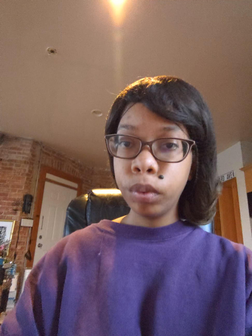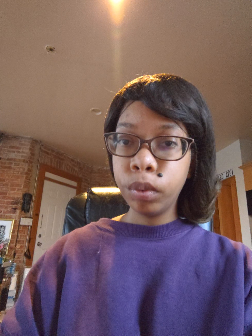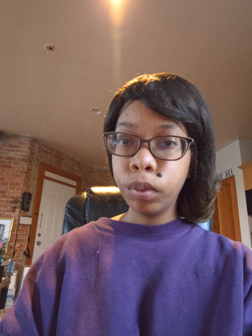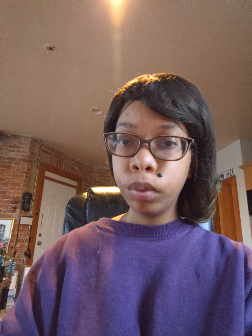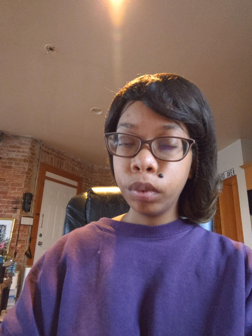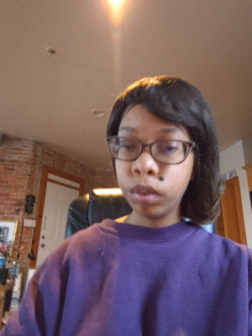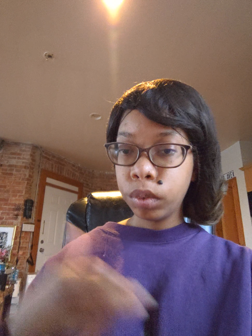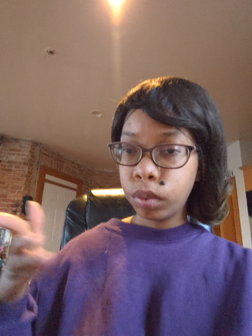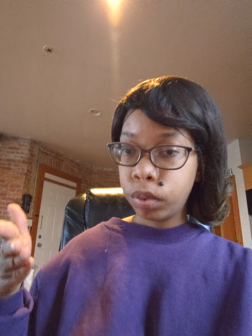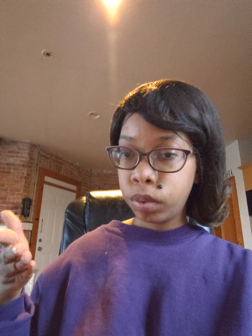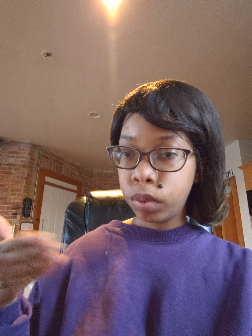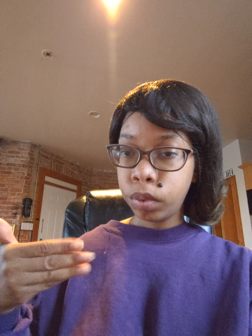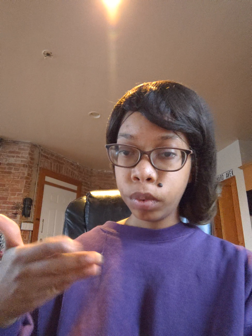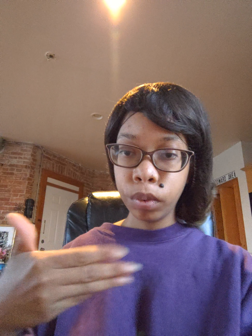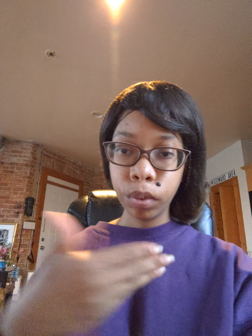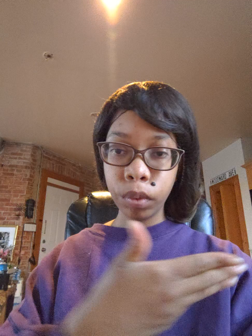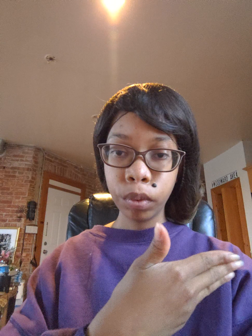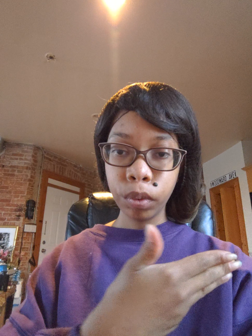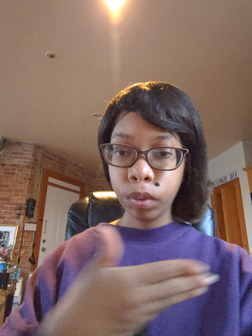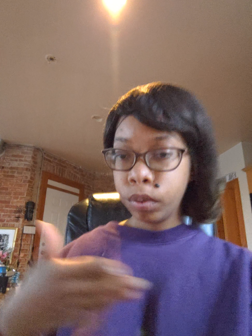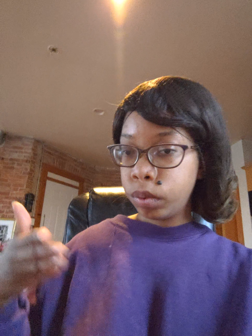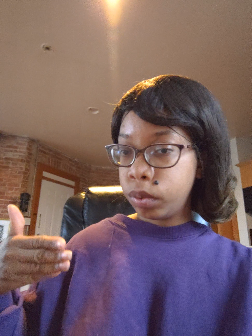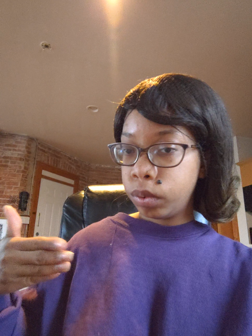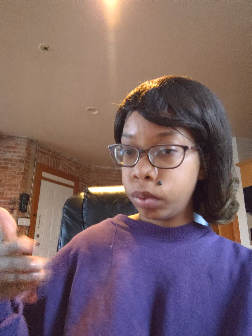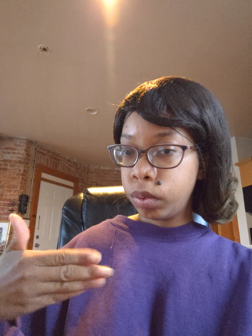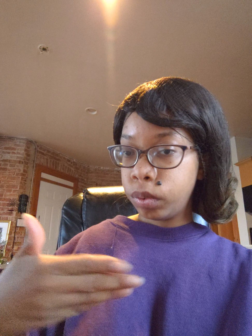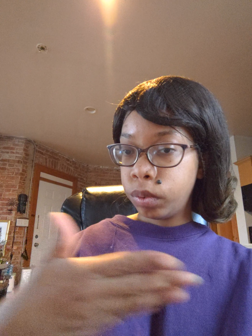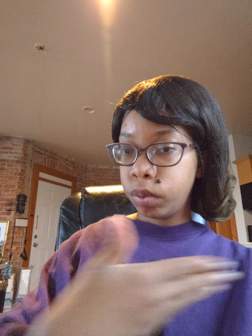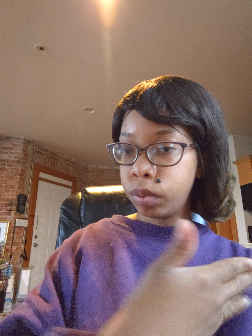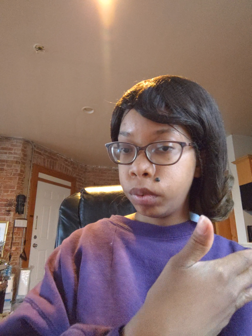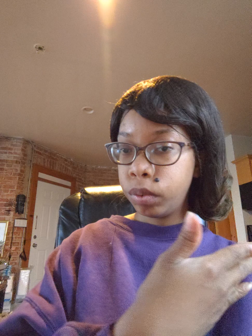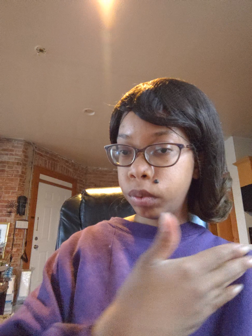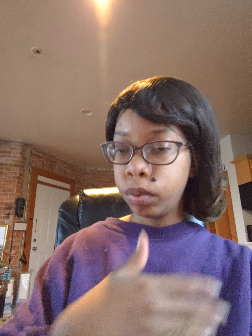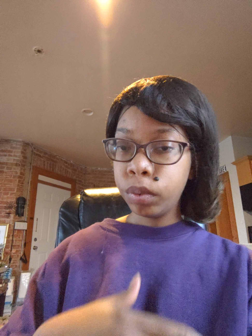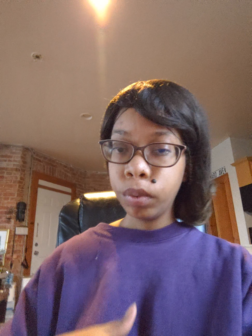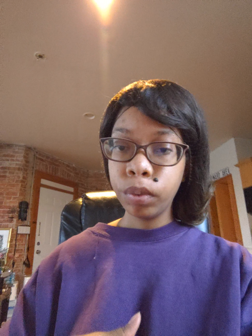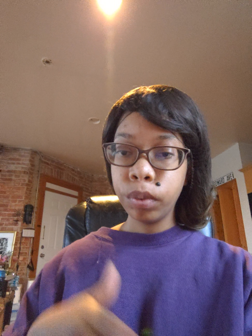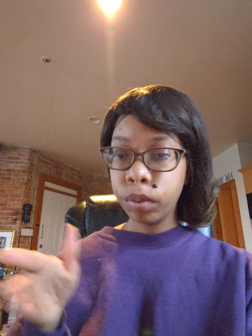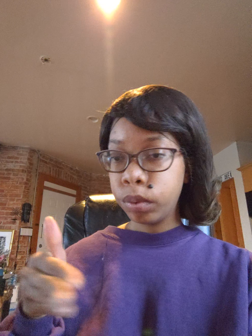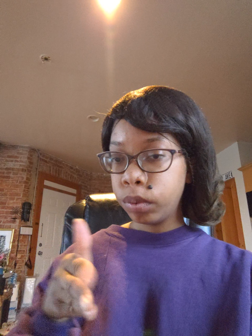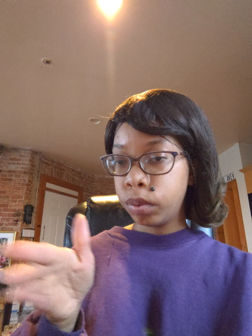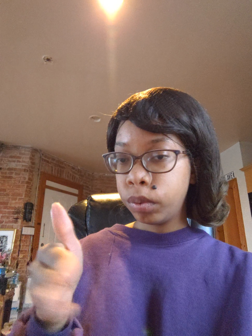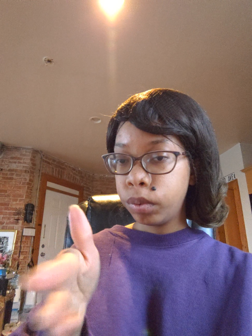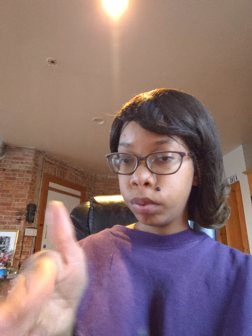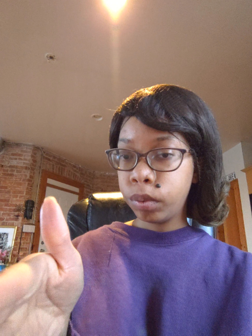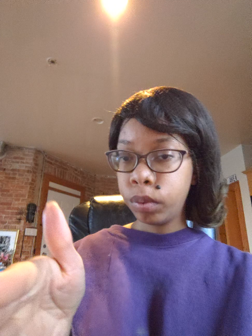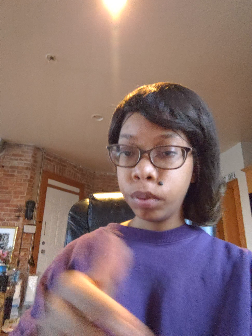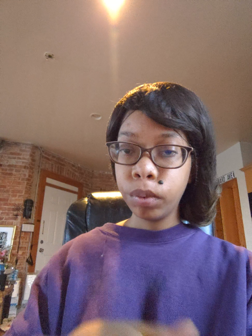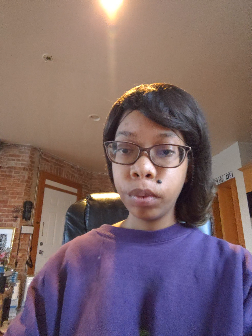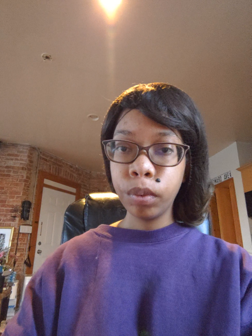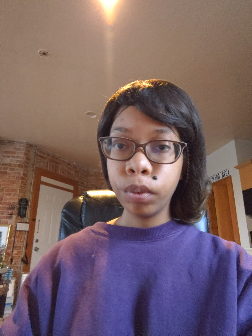fish